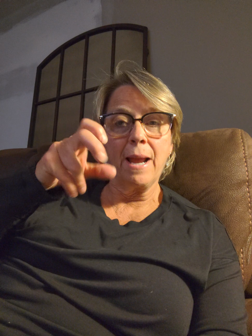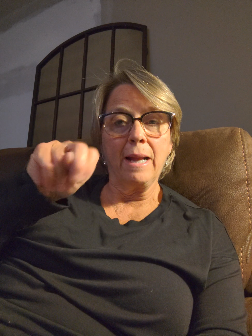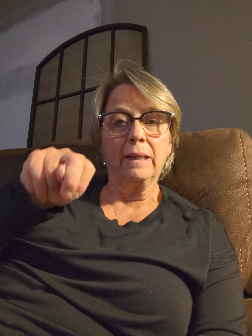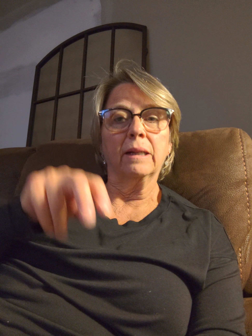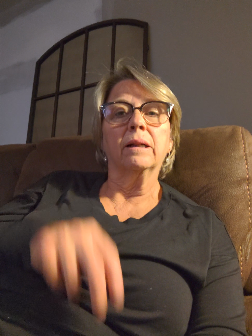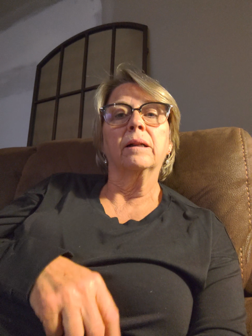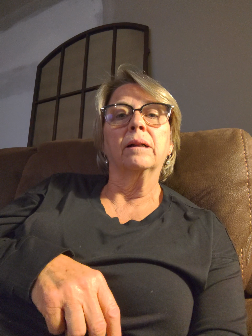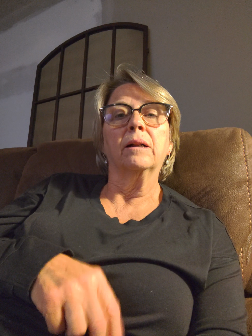pen